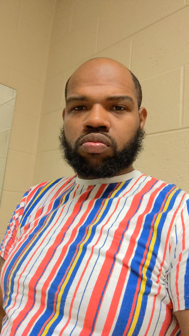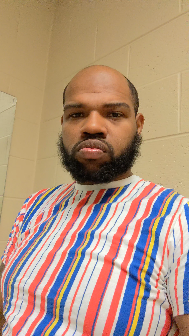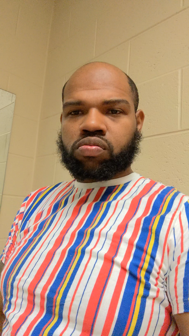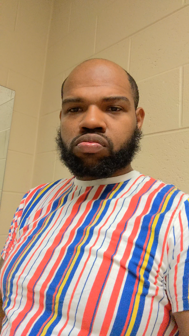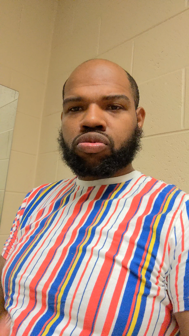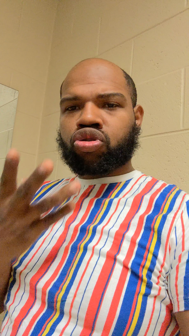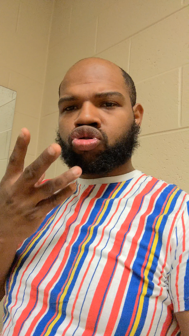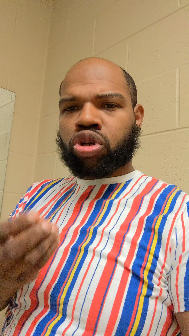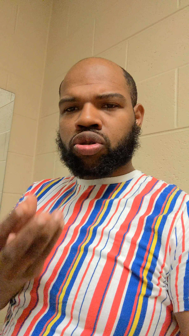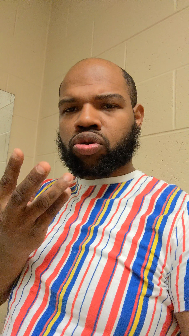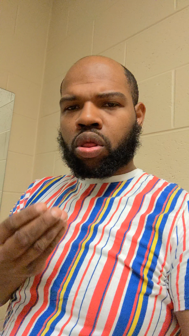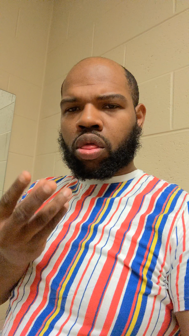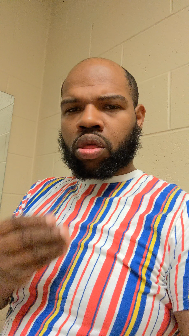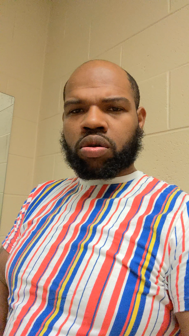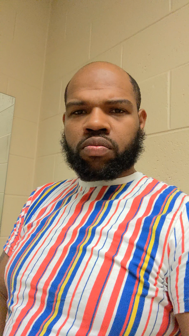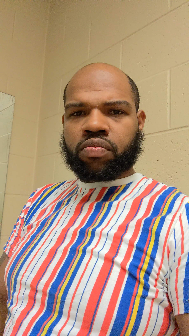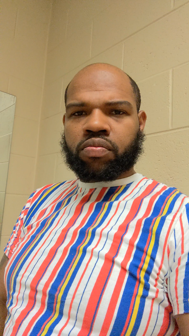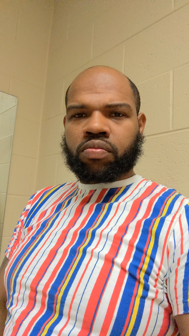gentle